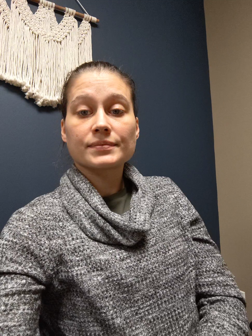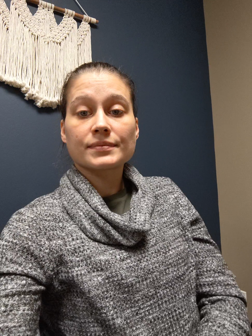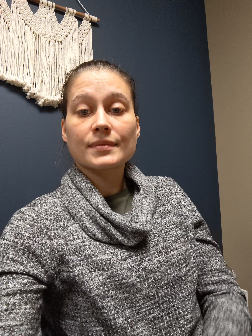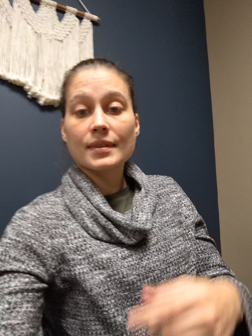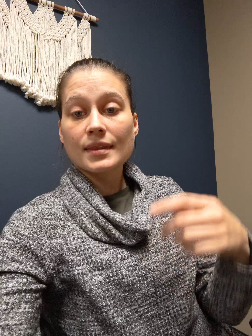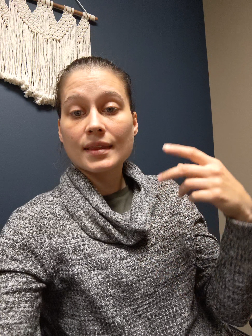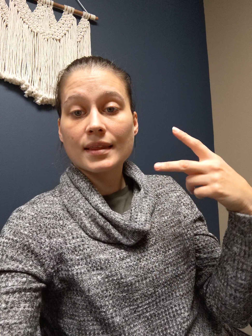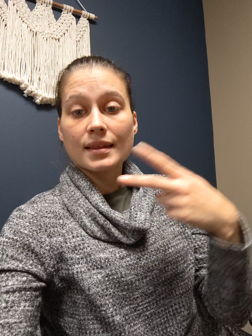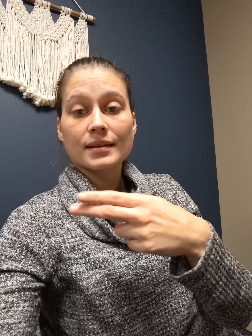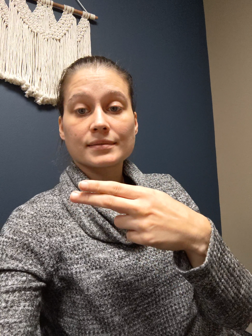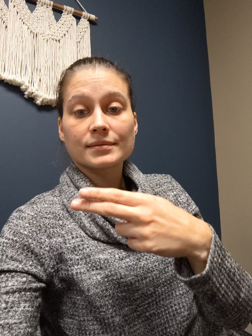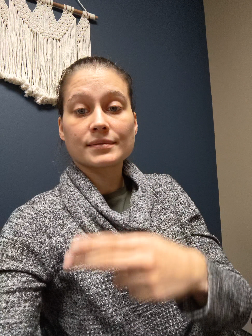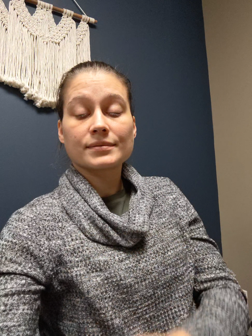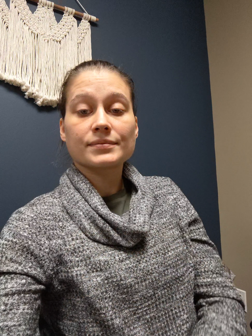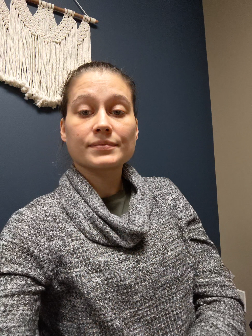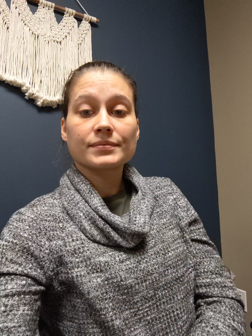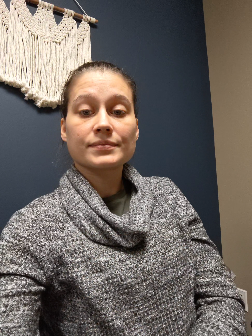cut